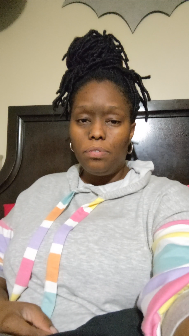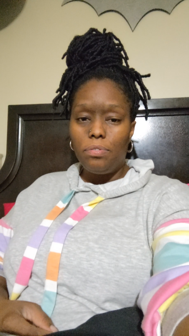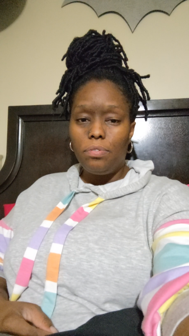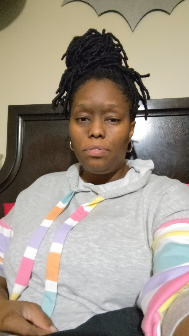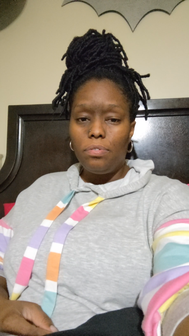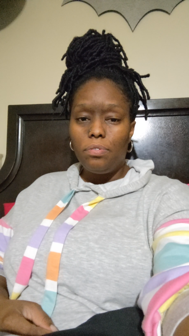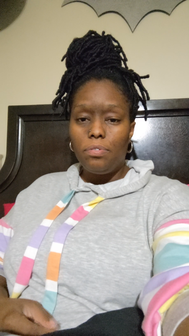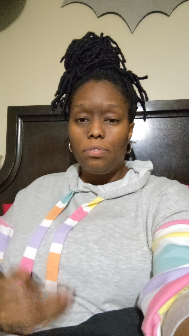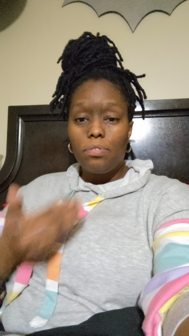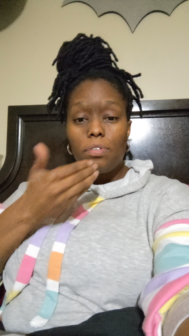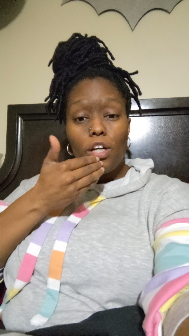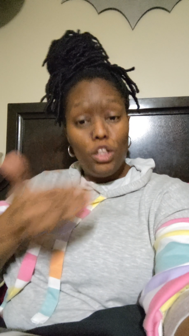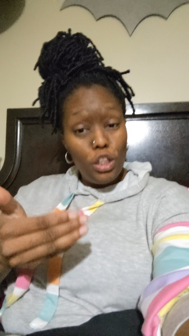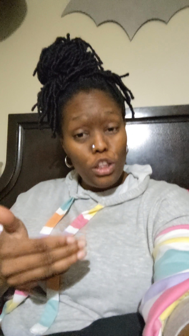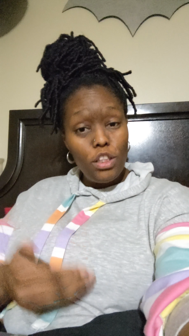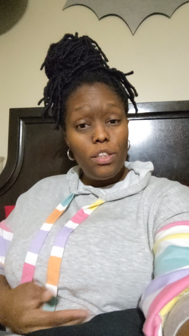good